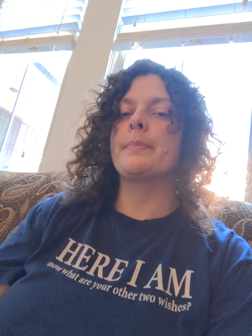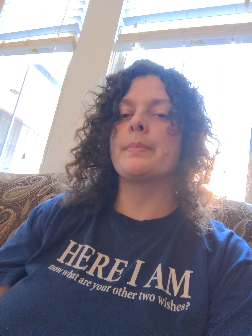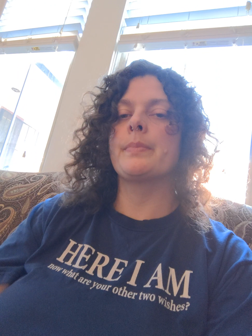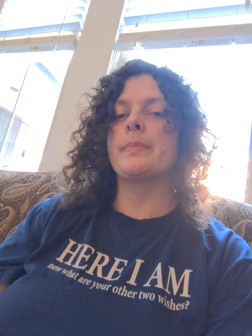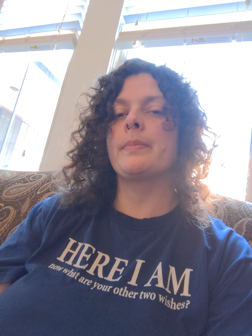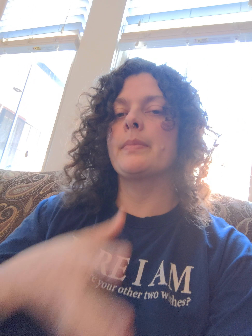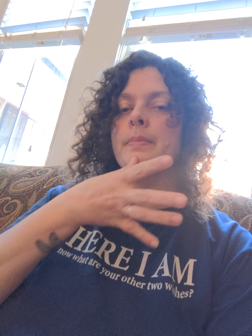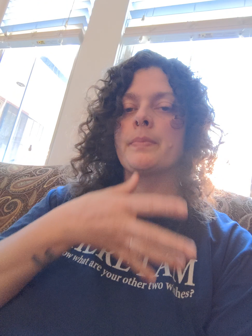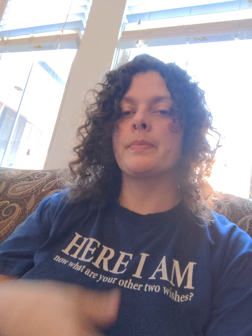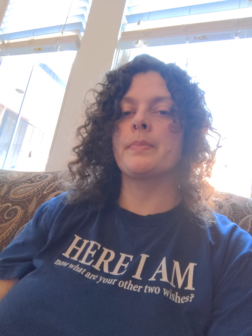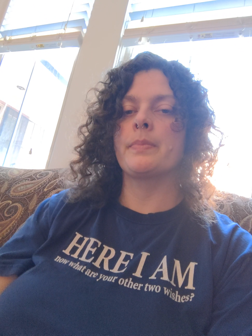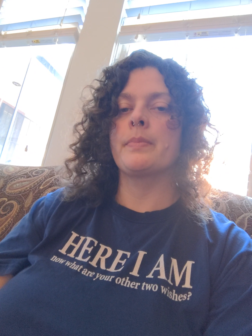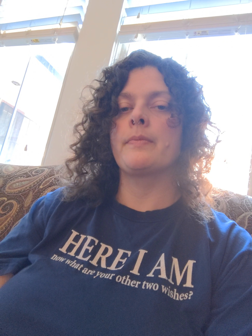mom